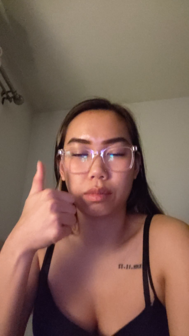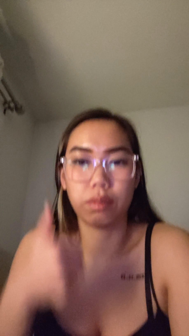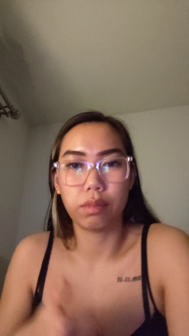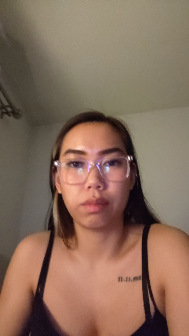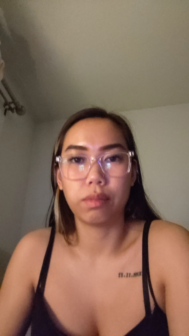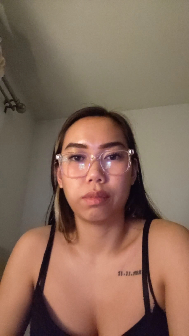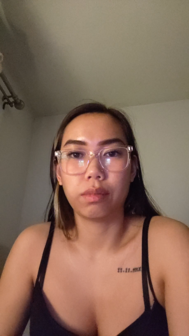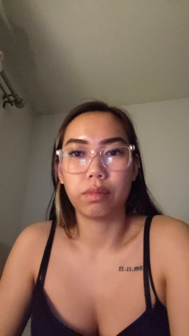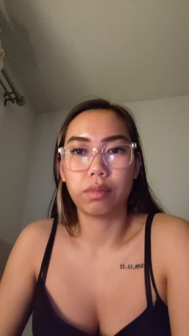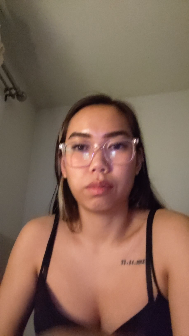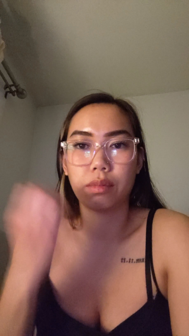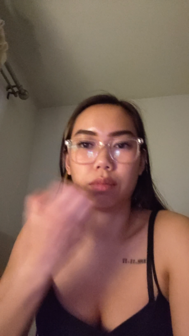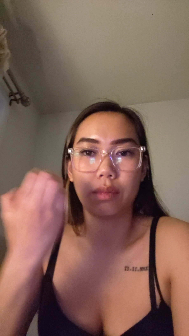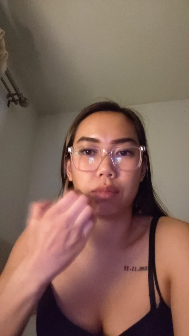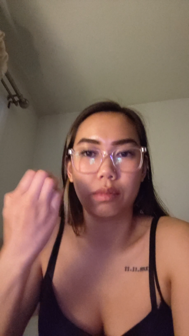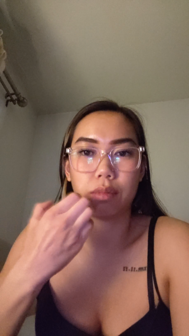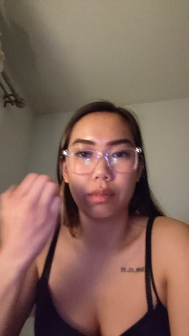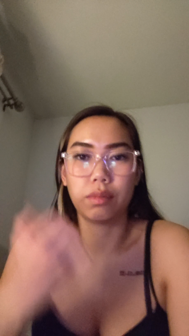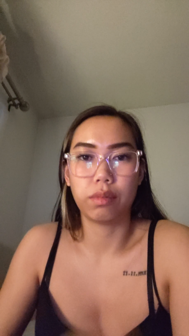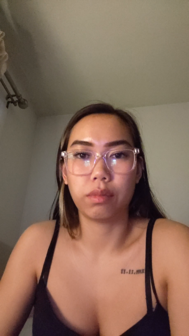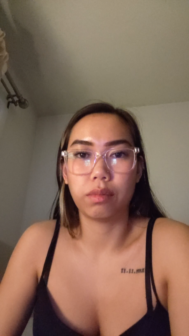shake